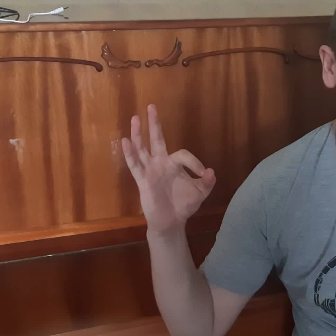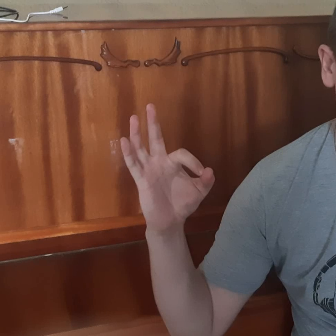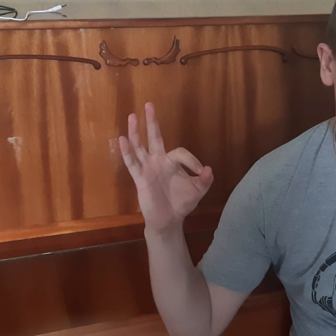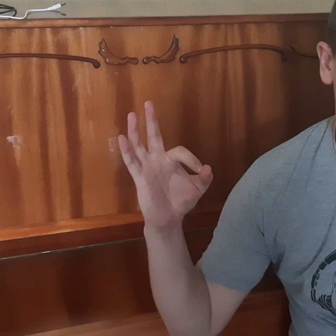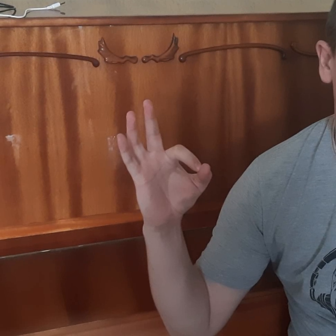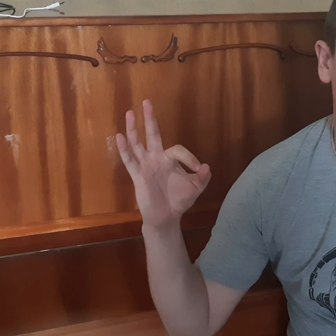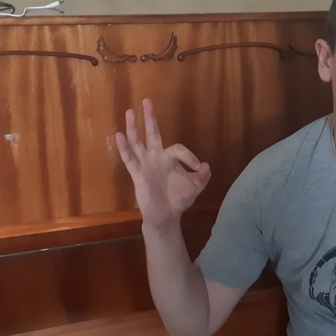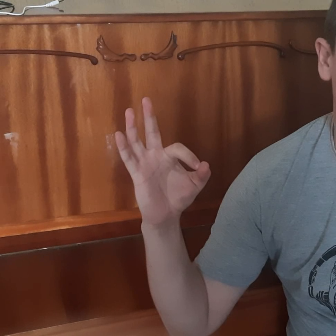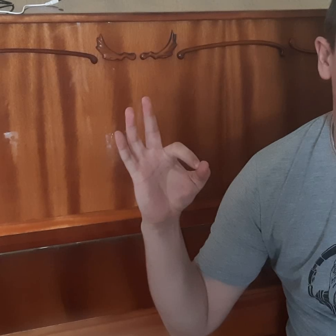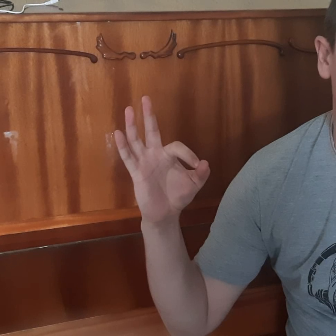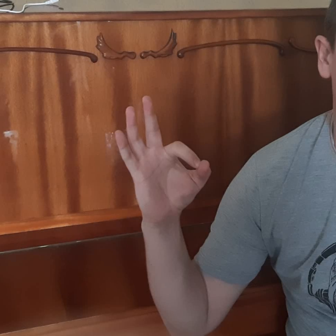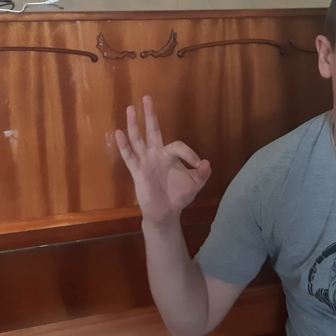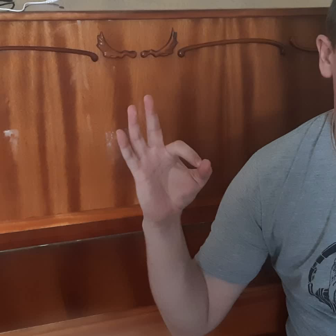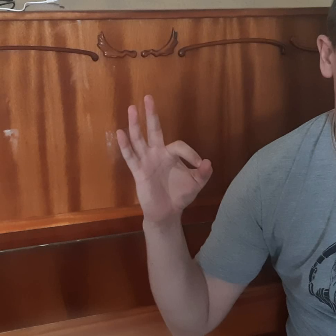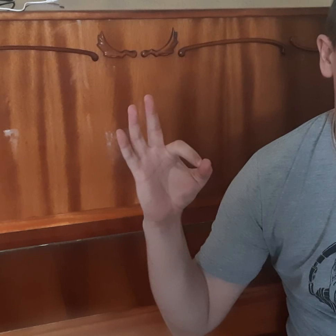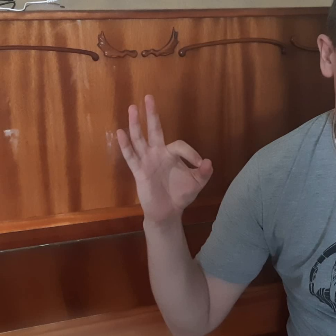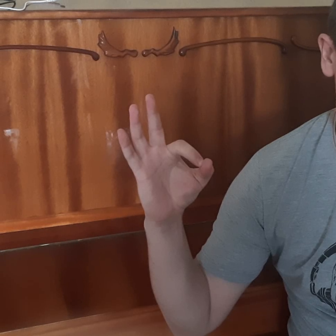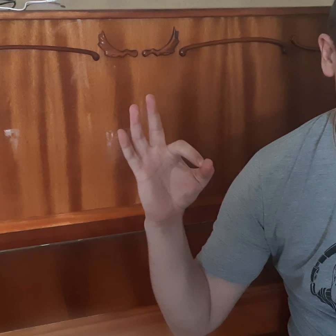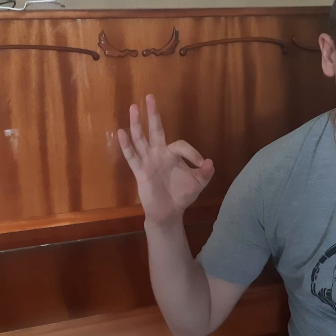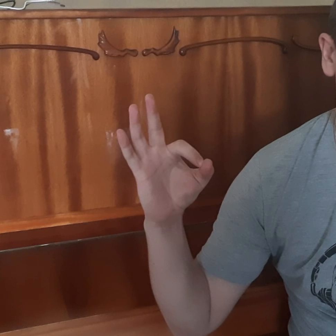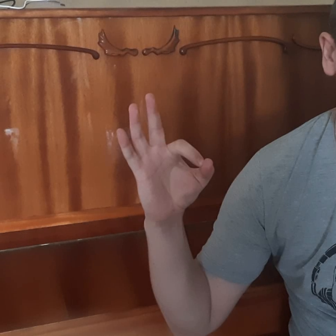О